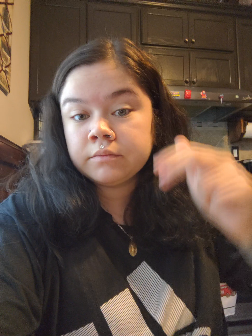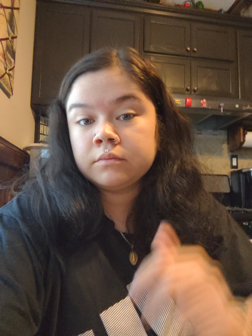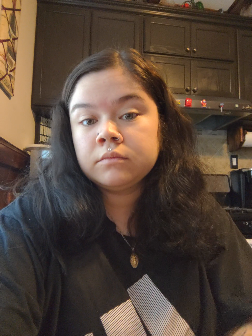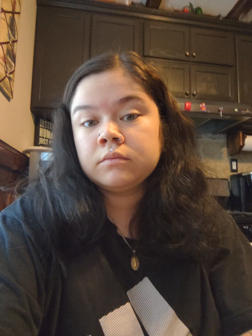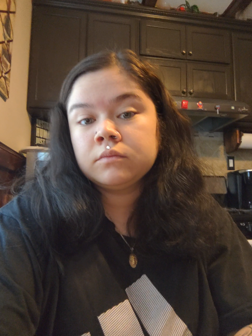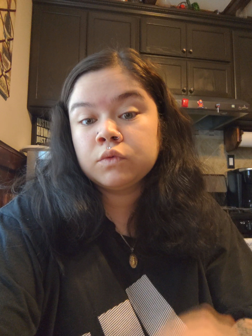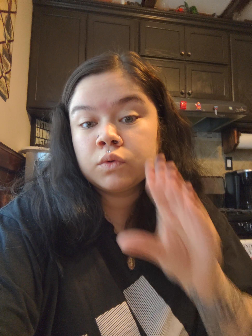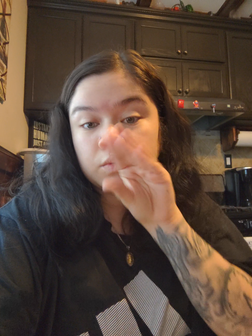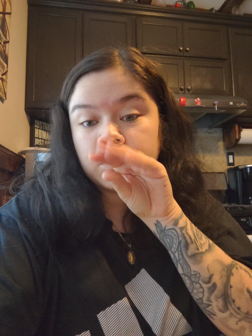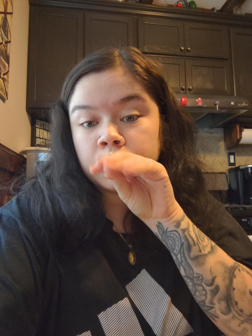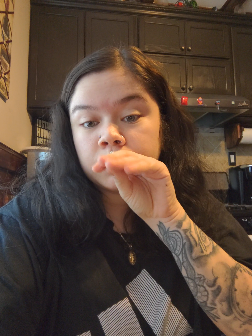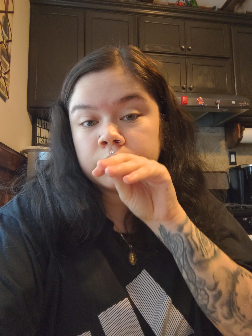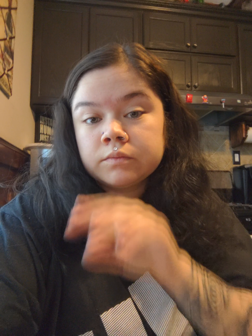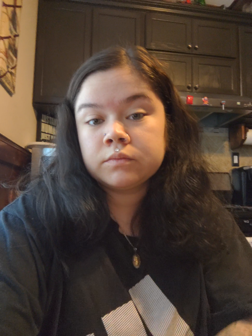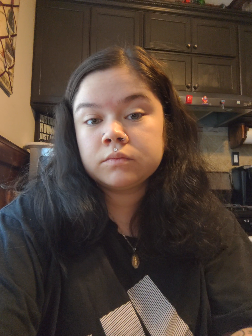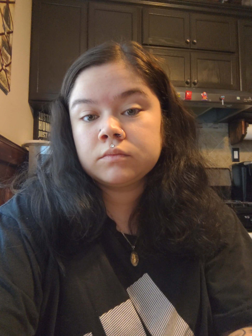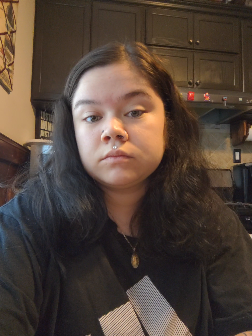goose